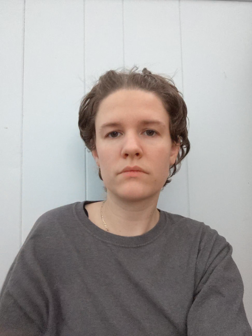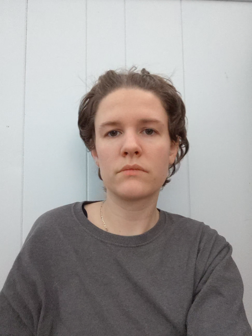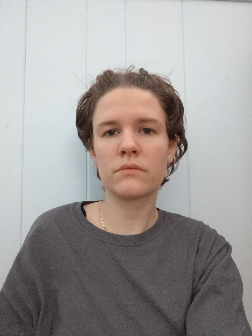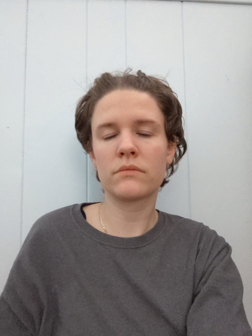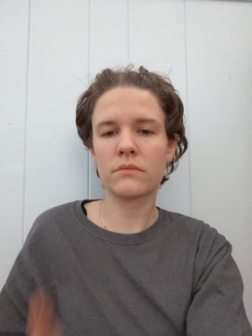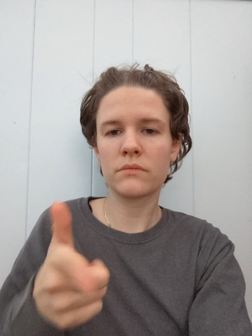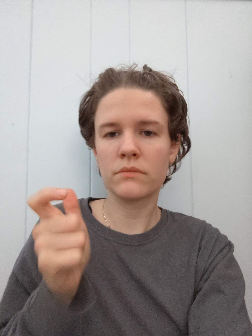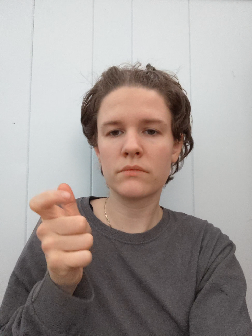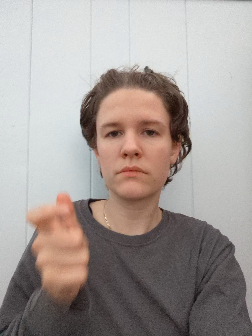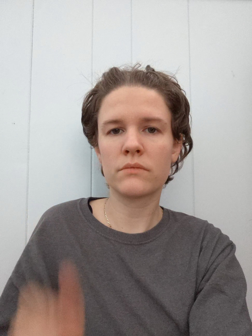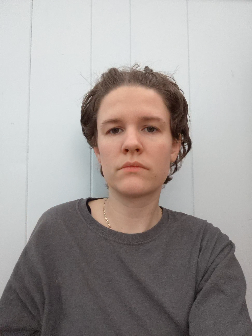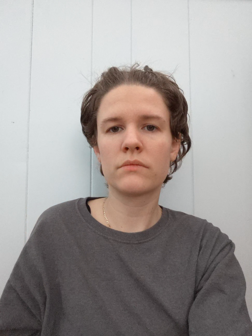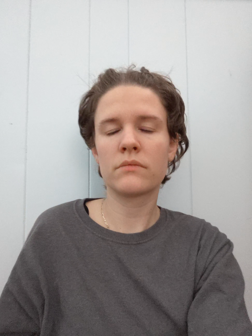fast